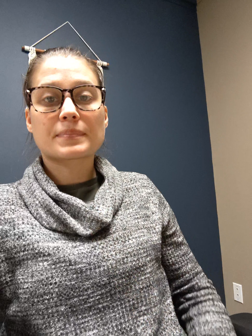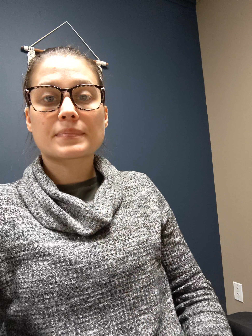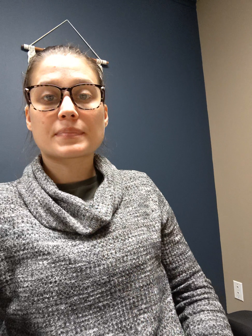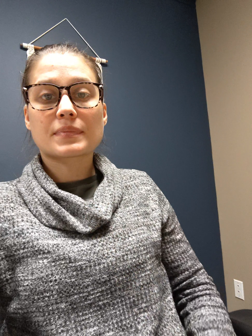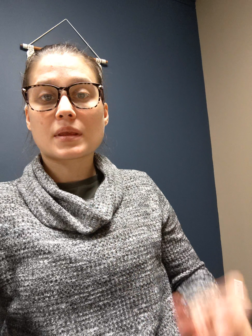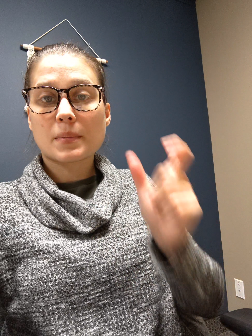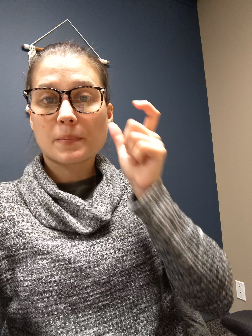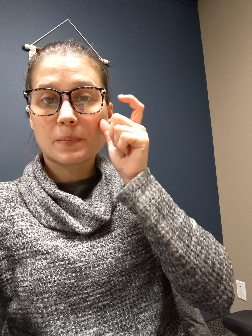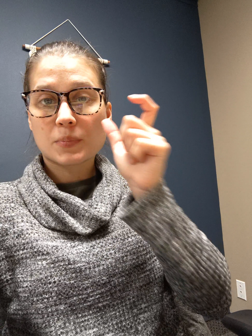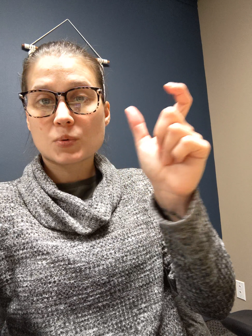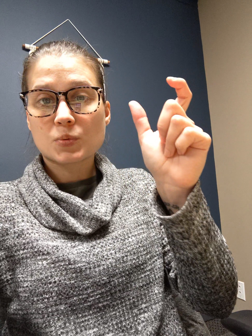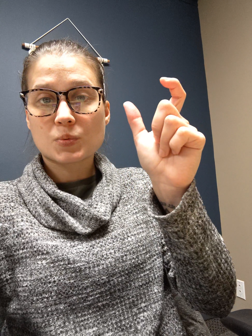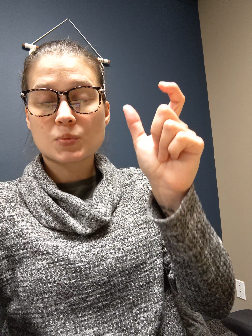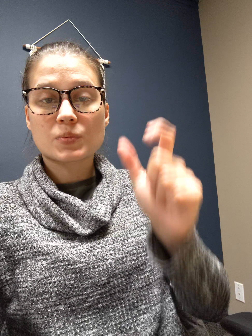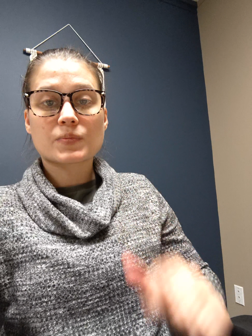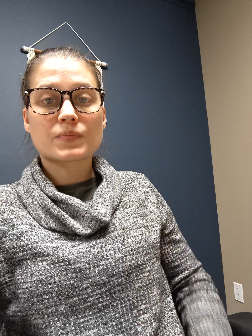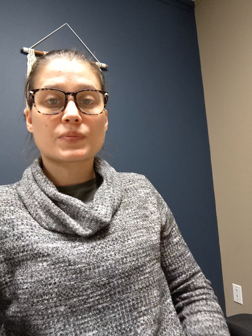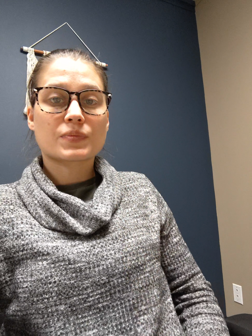moon